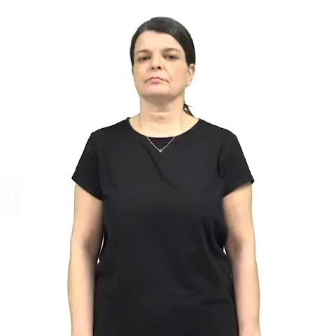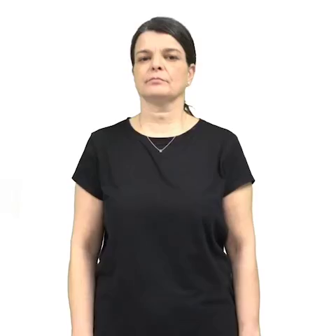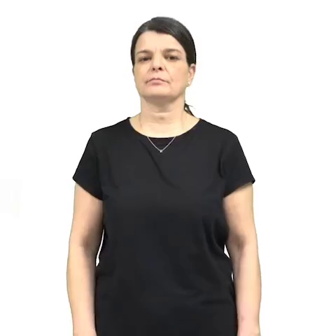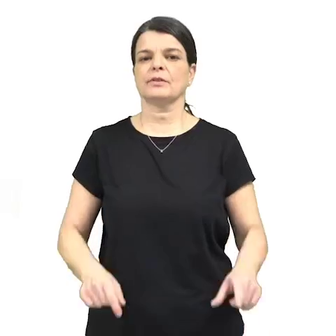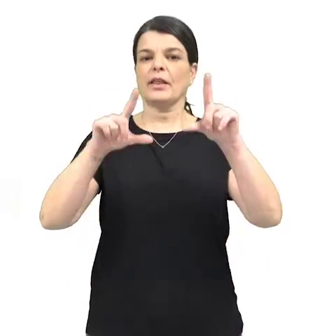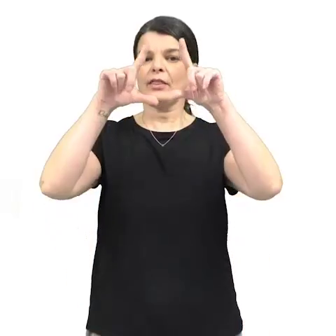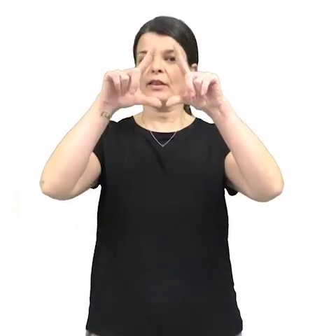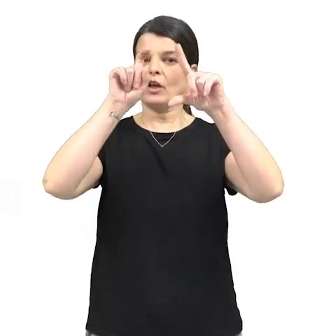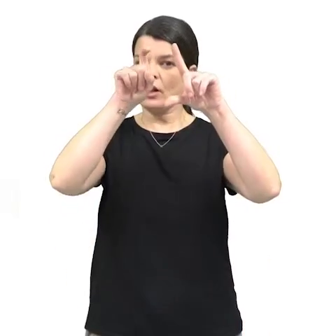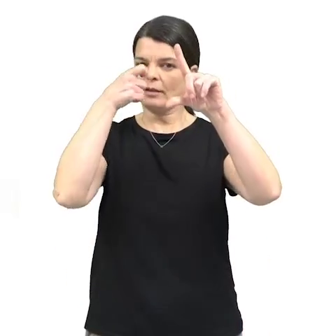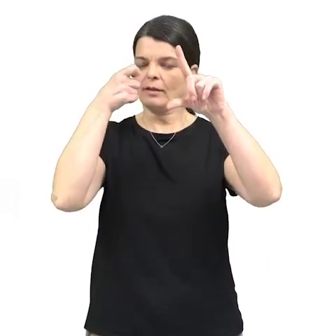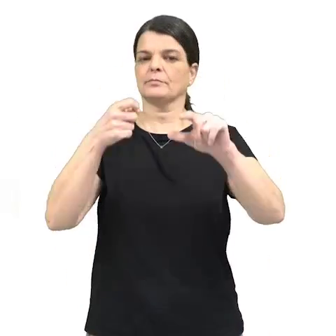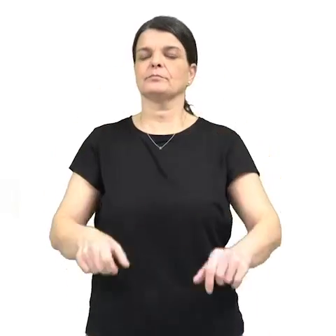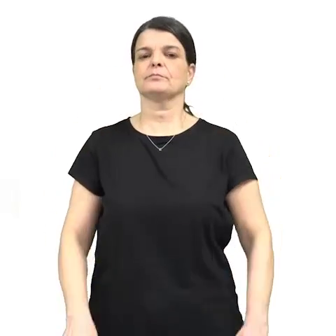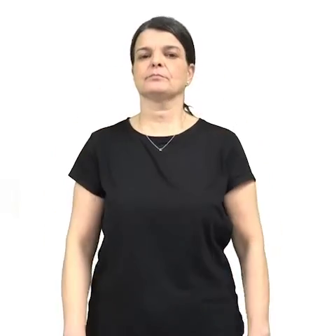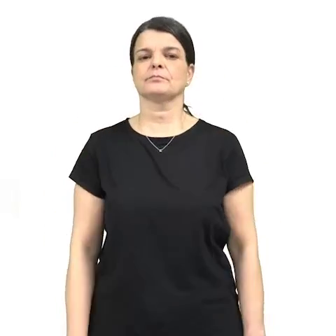citologia